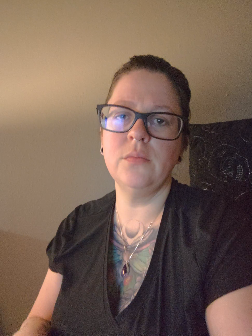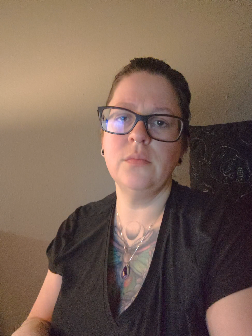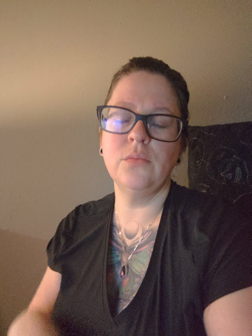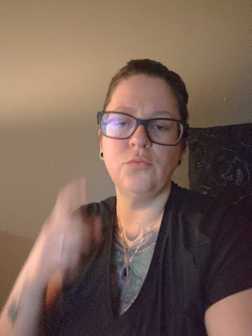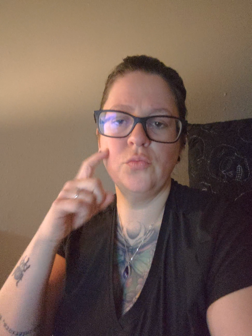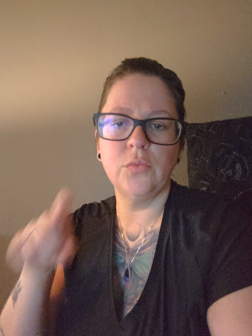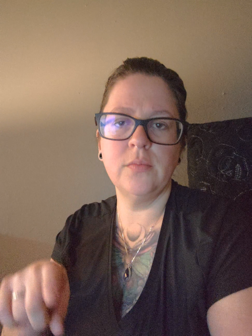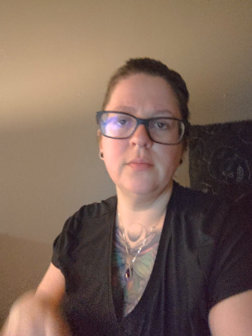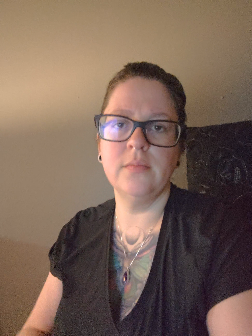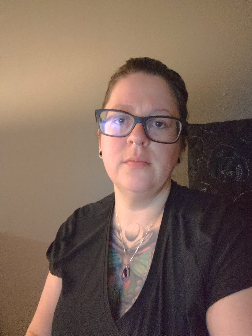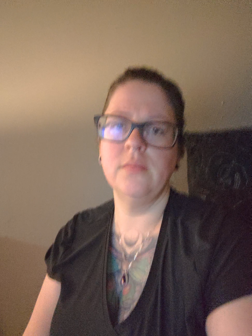cry